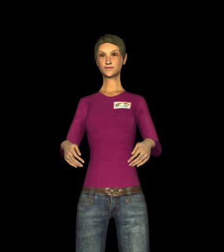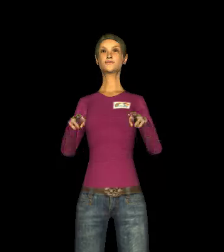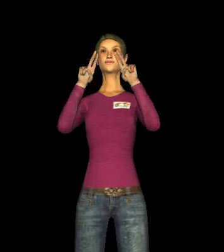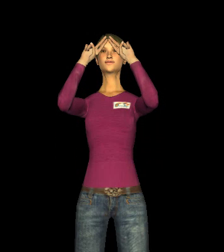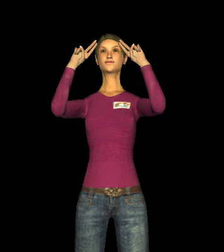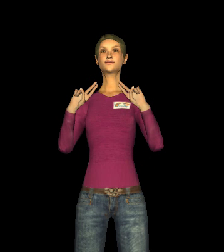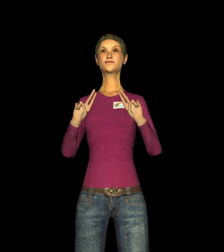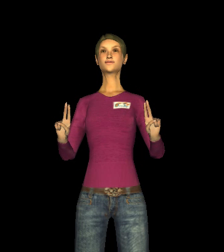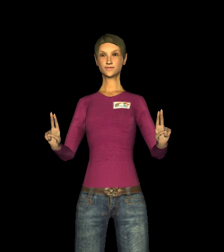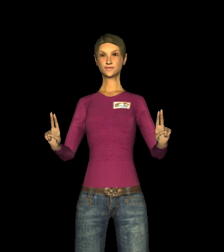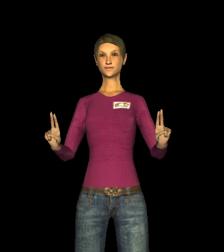دولي